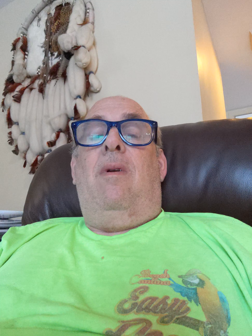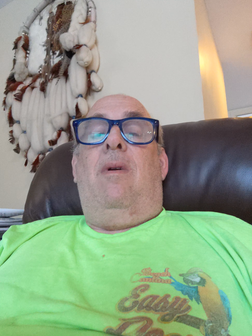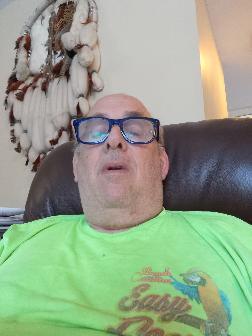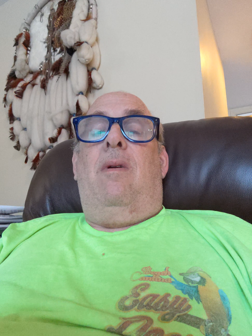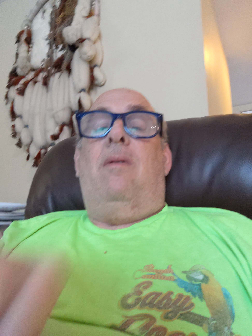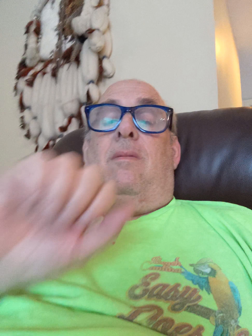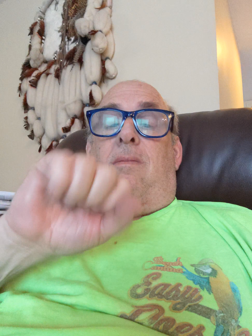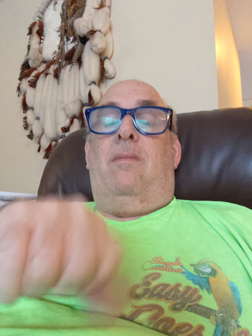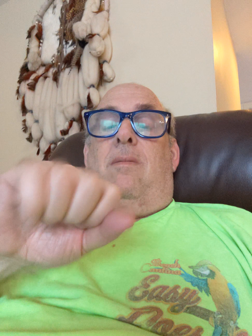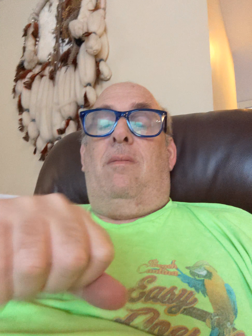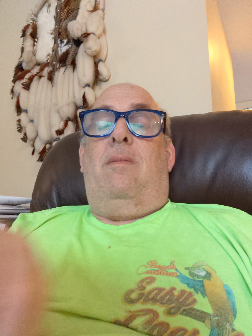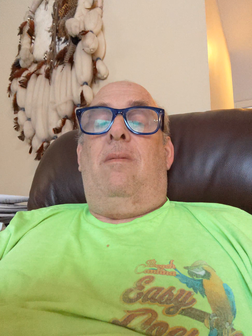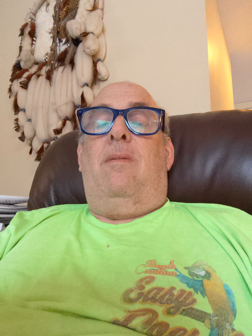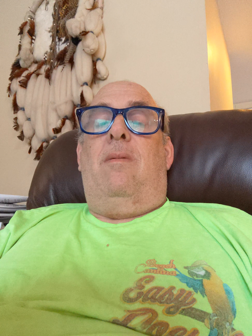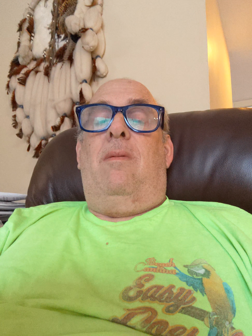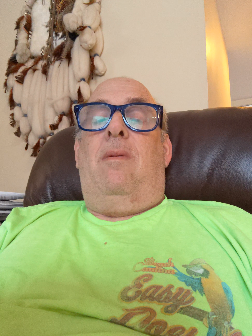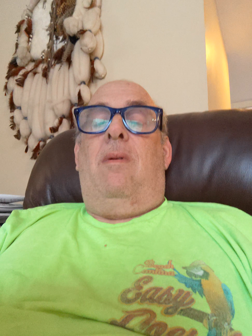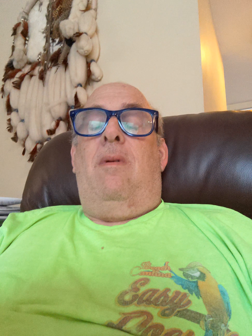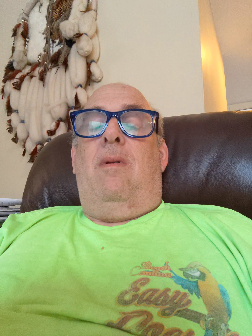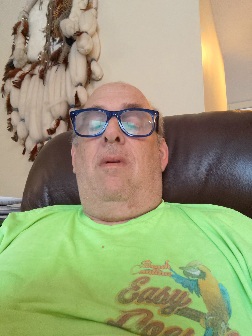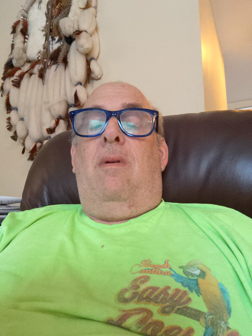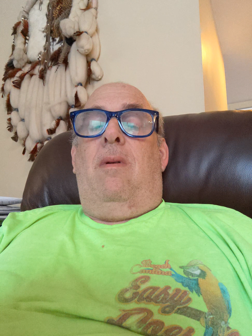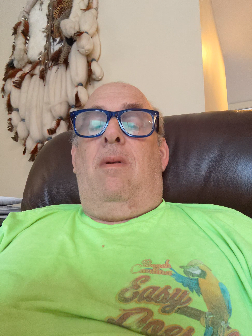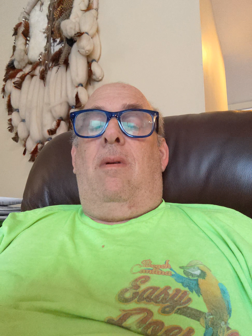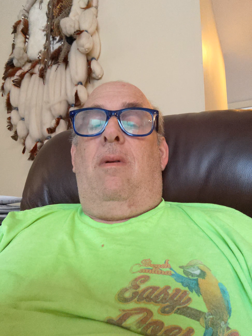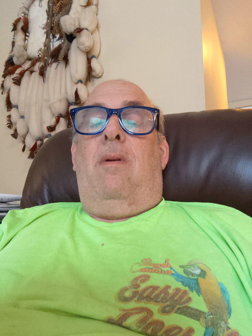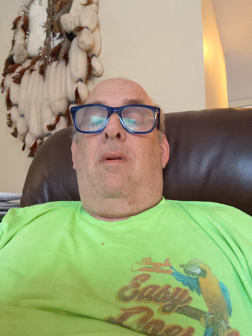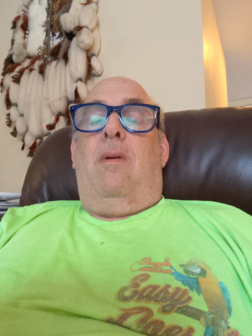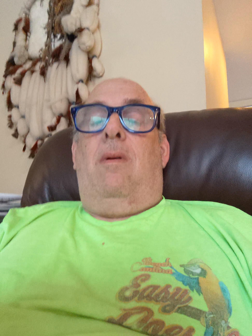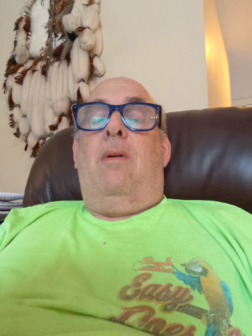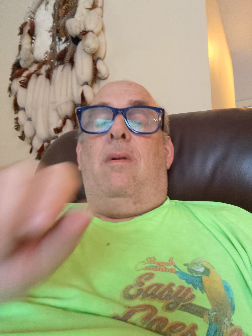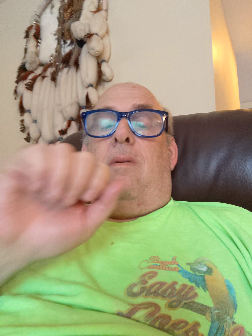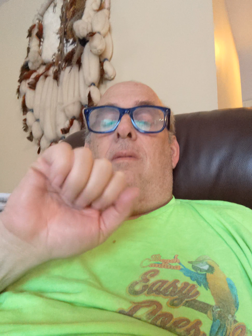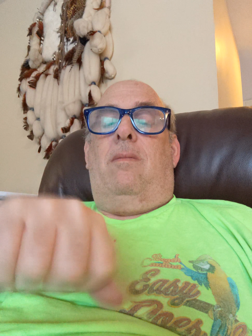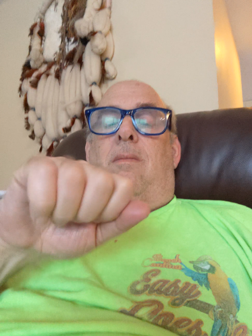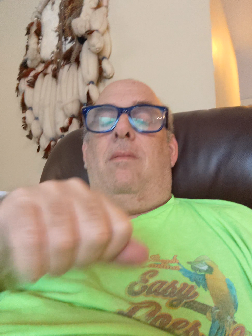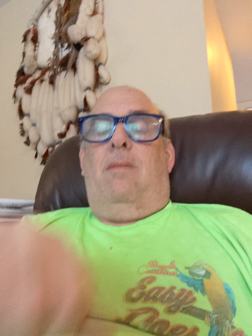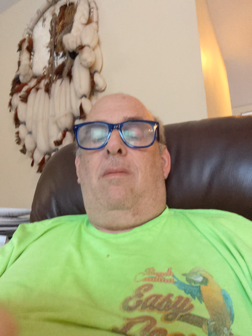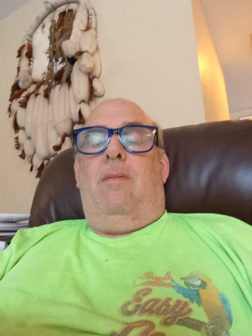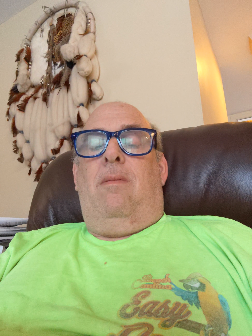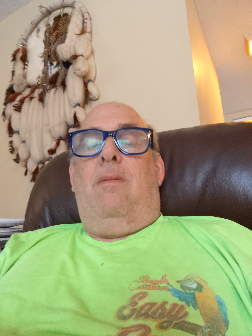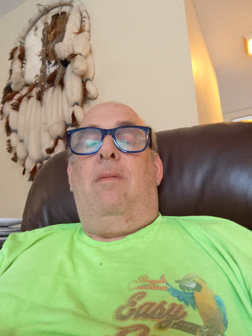yes